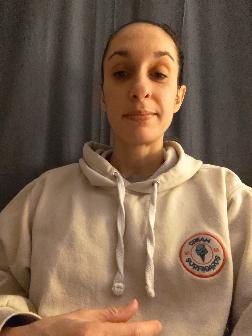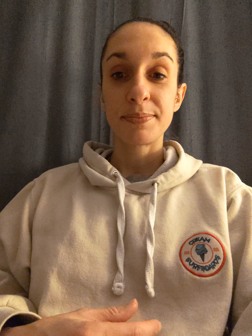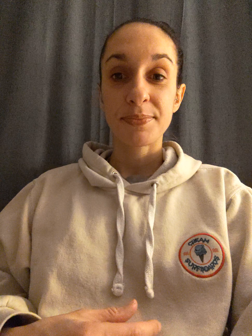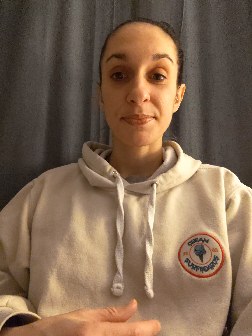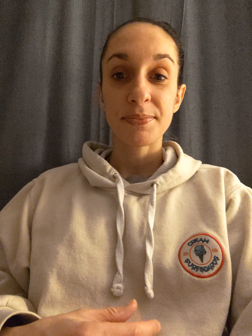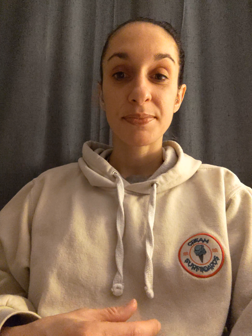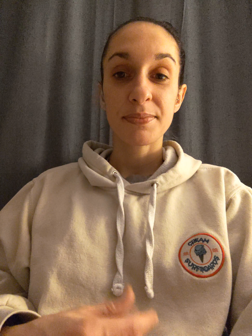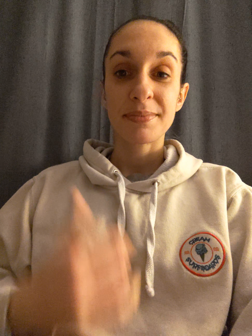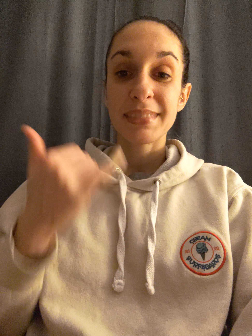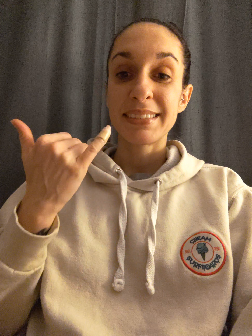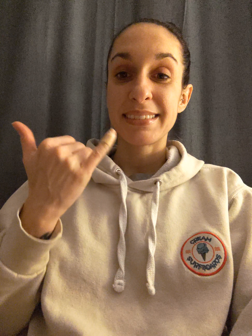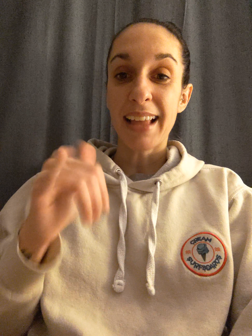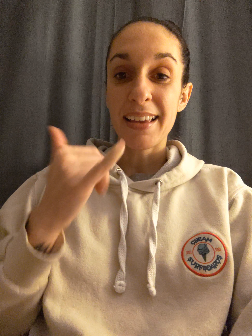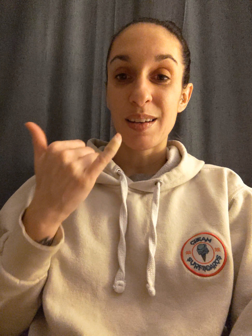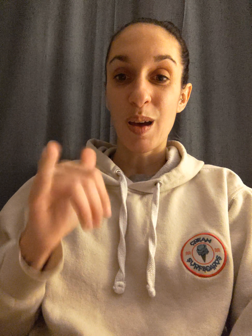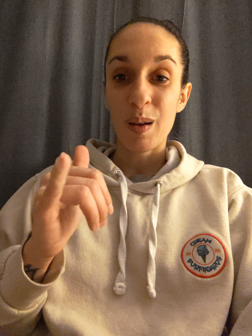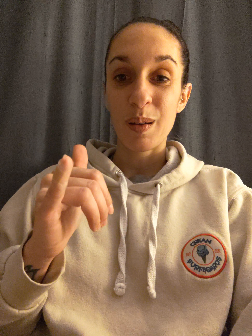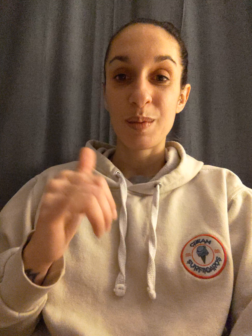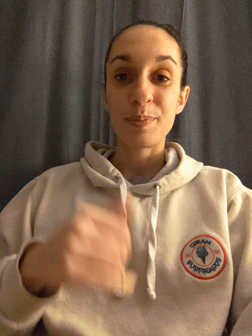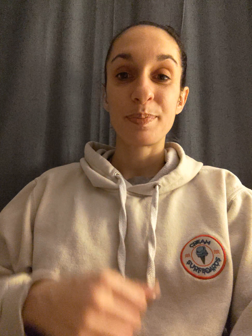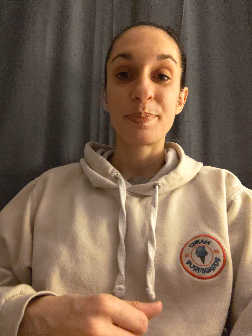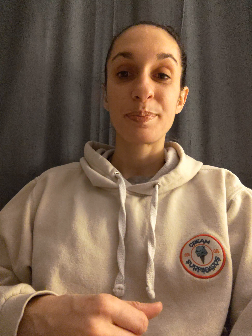yellow